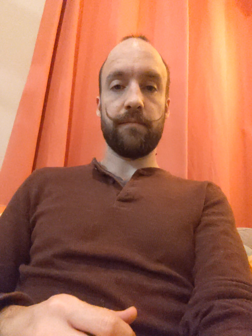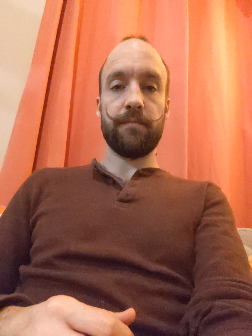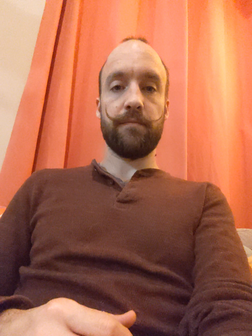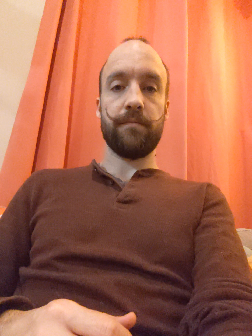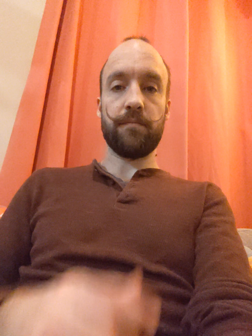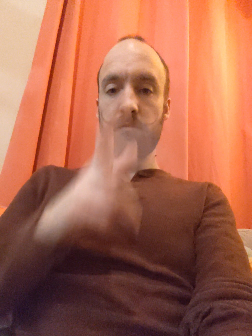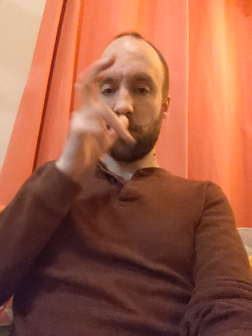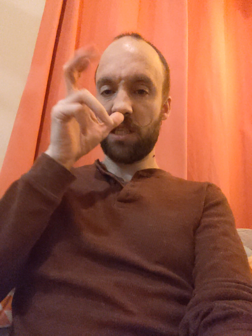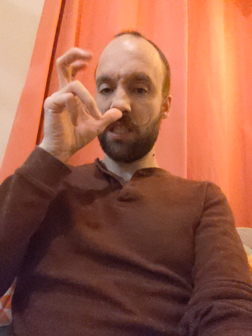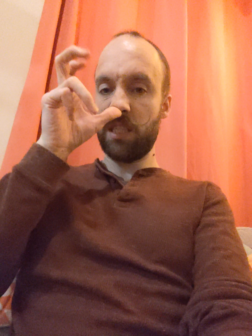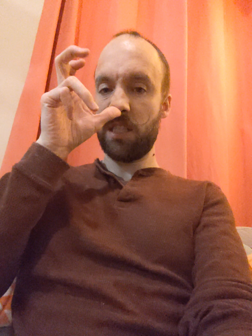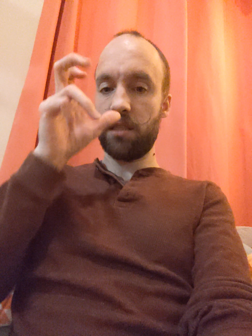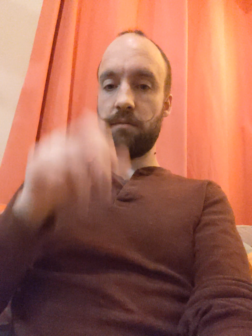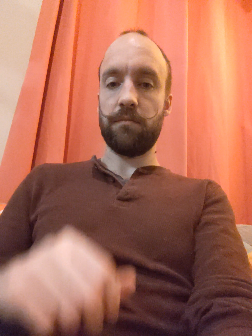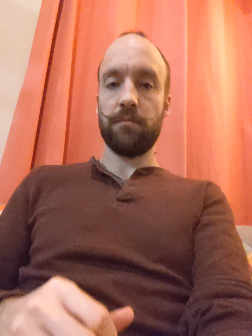bug